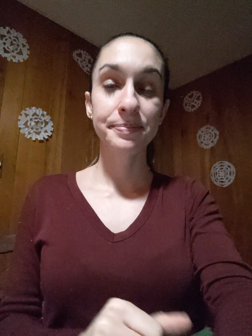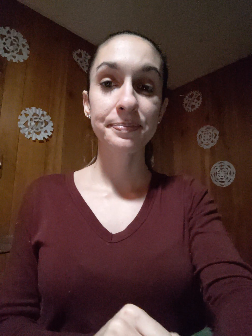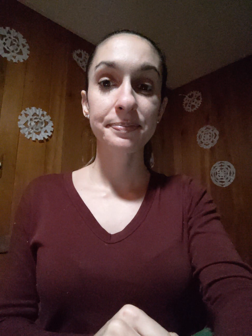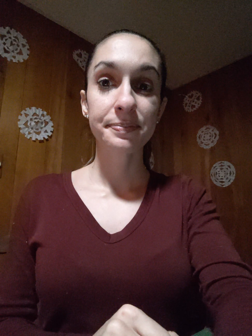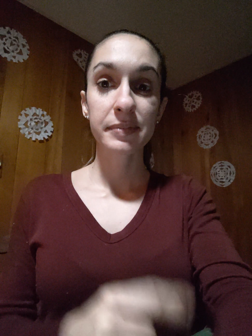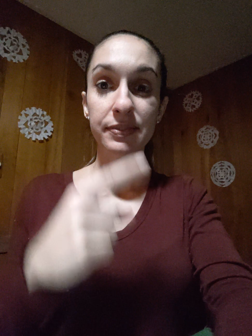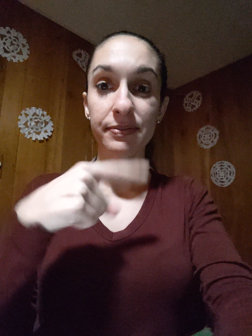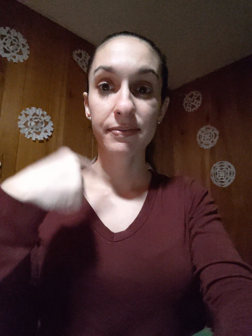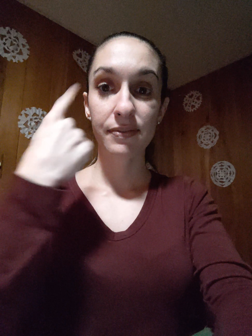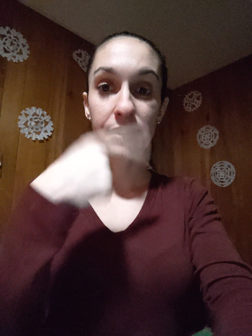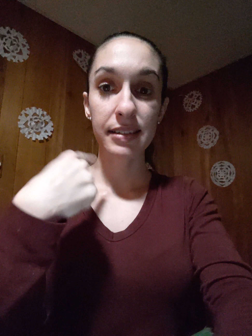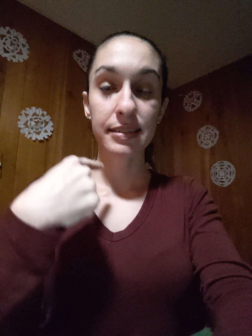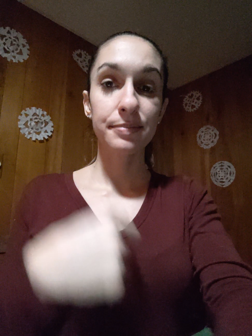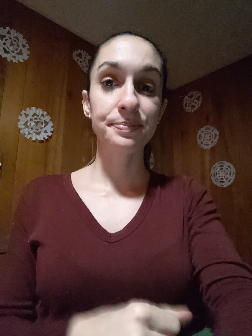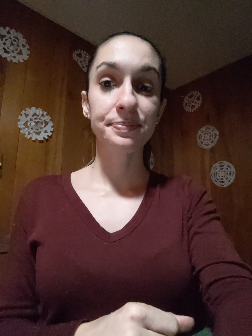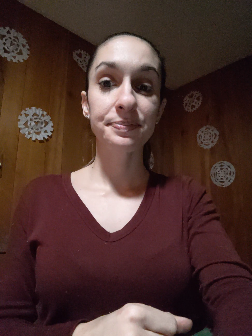face